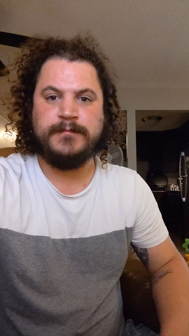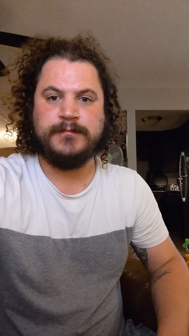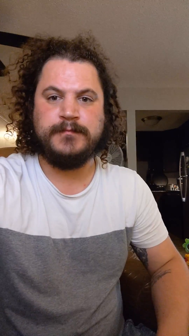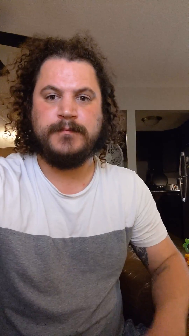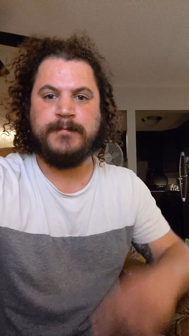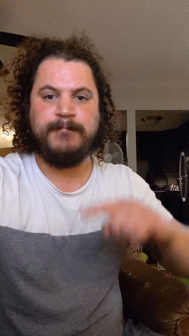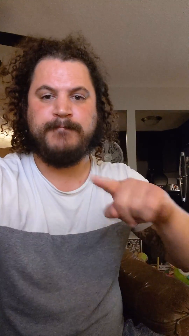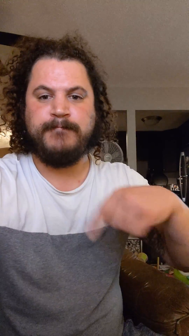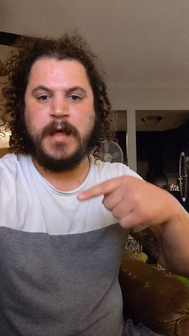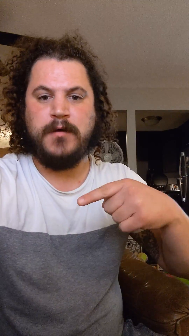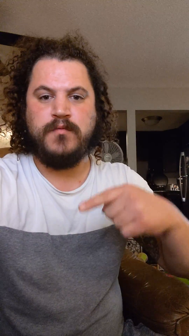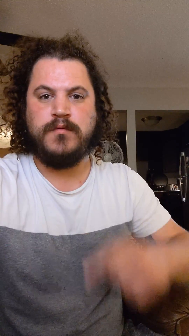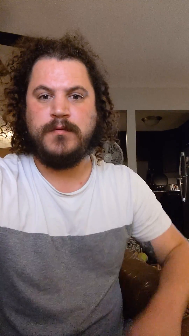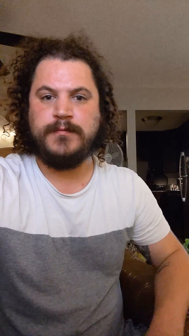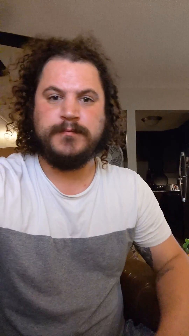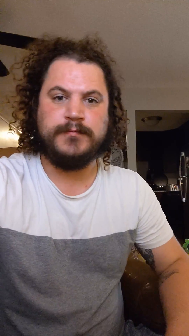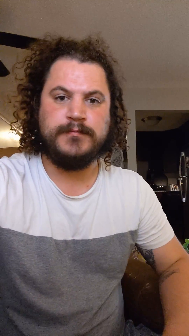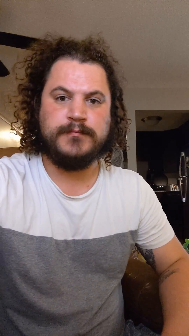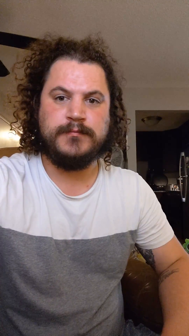about